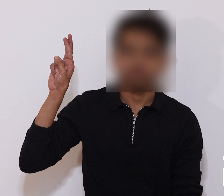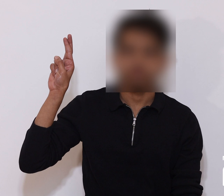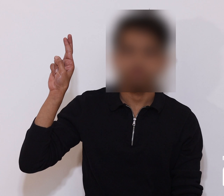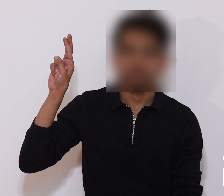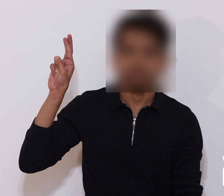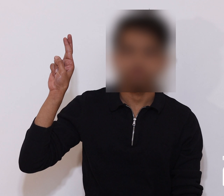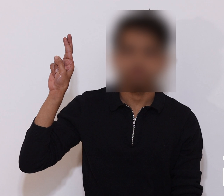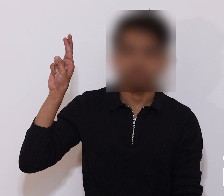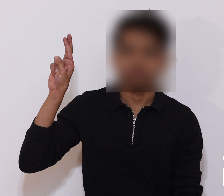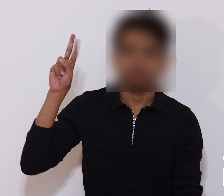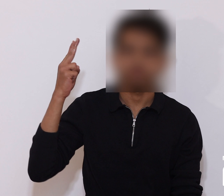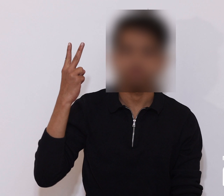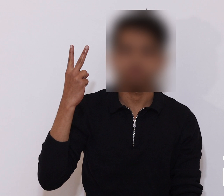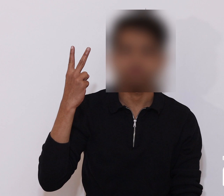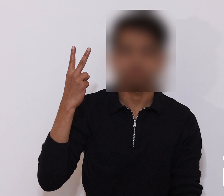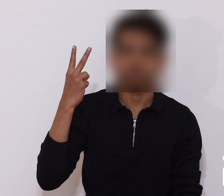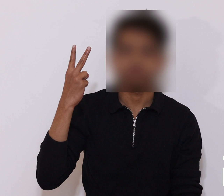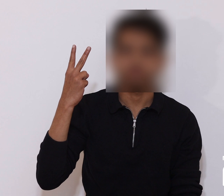ڑ